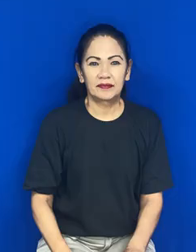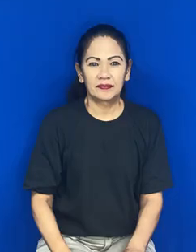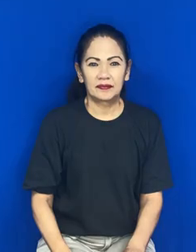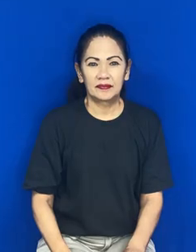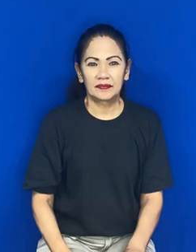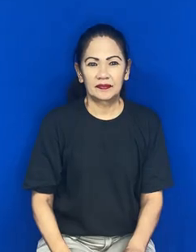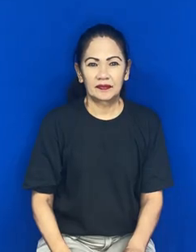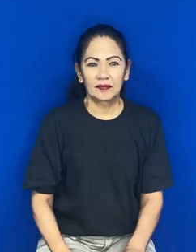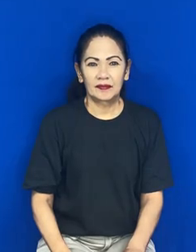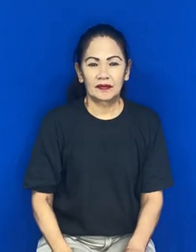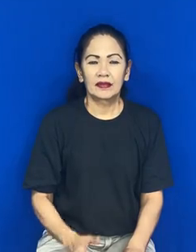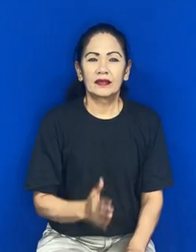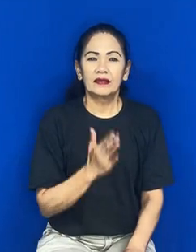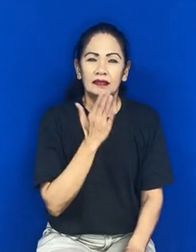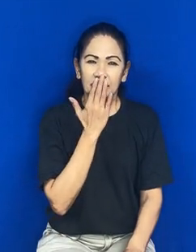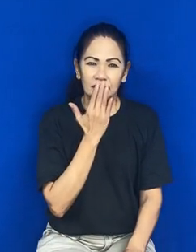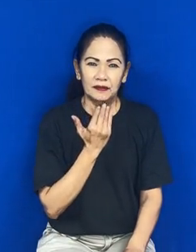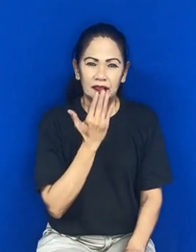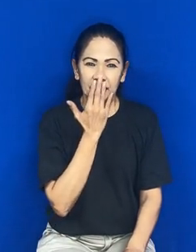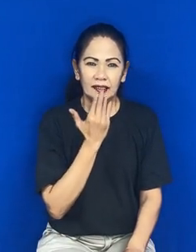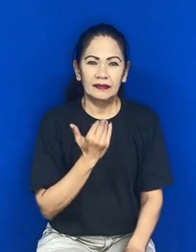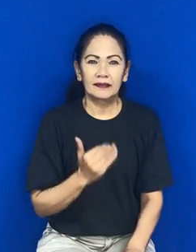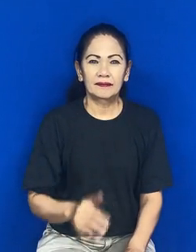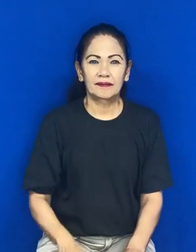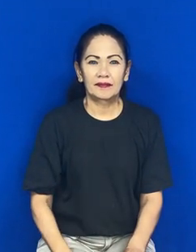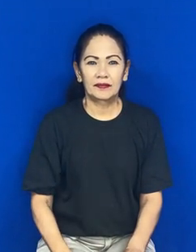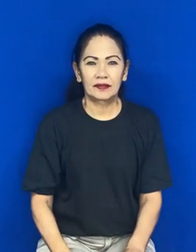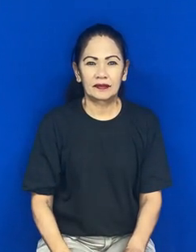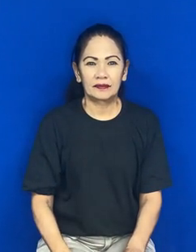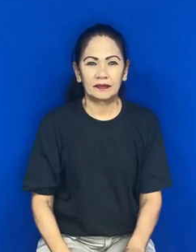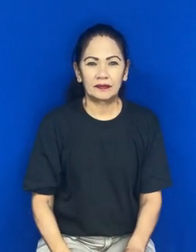sugar